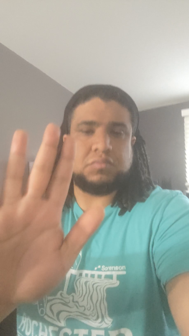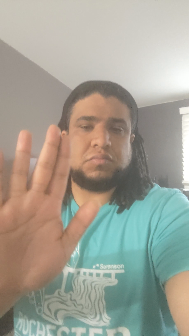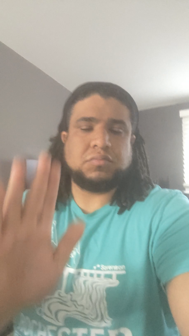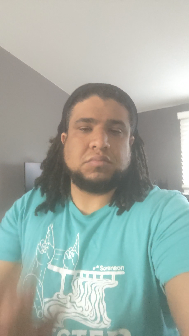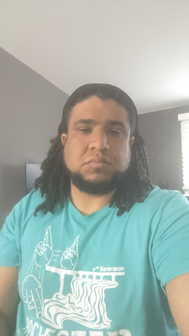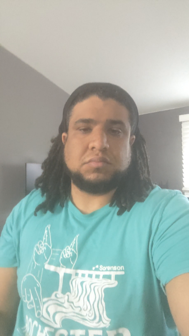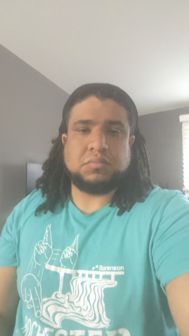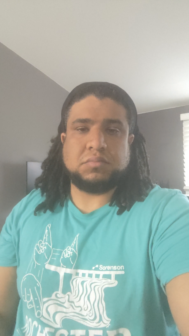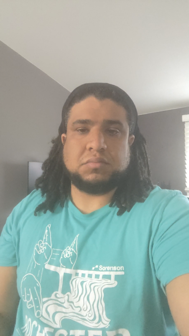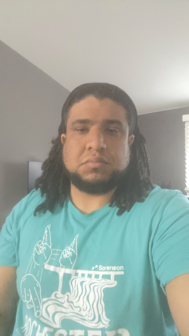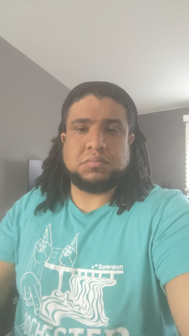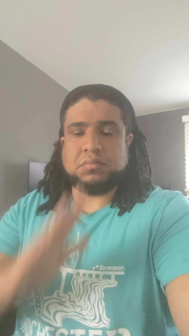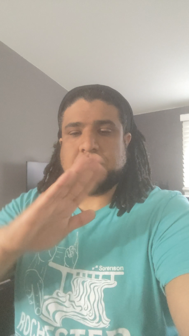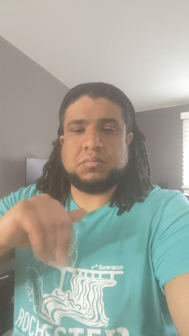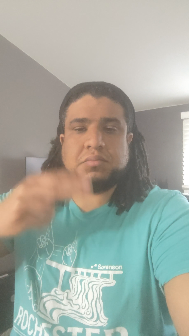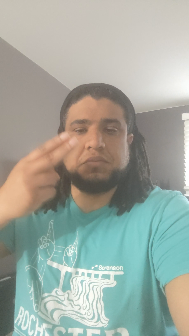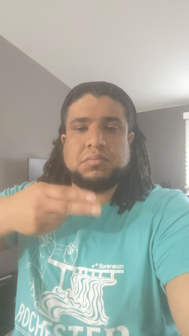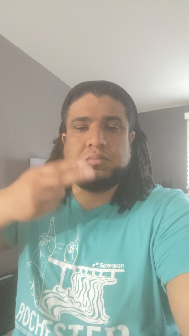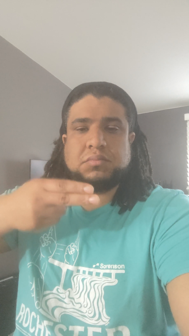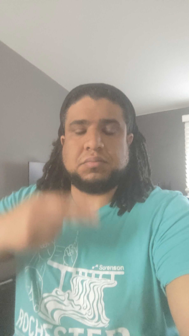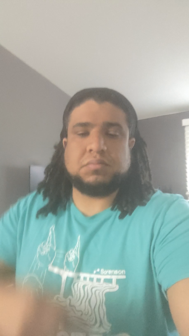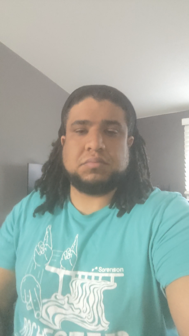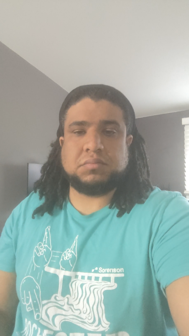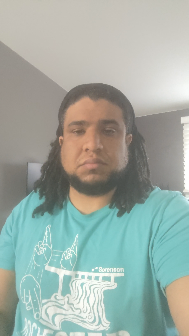pet's name